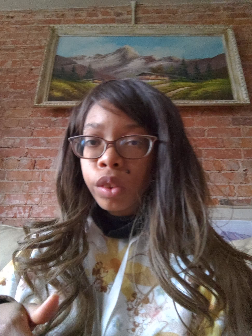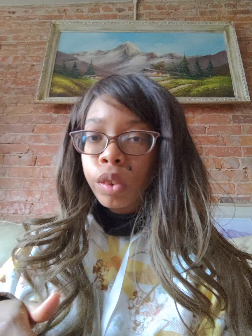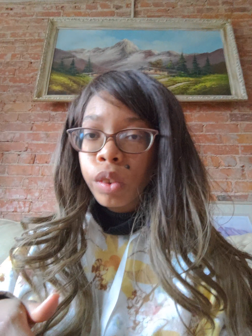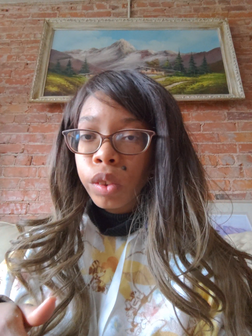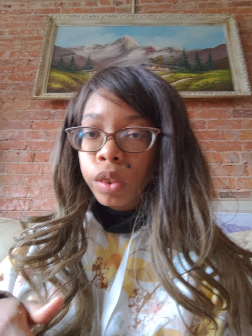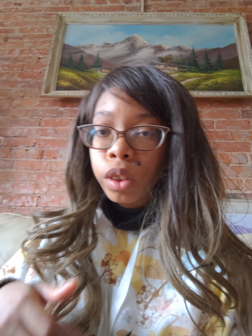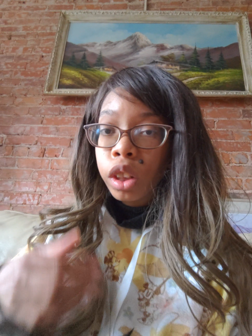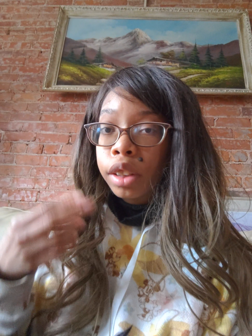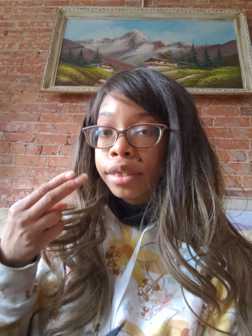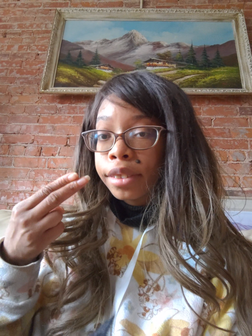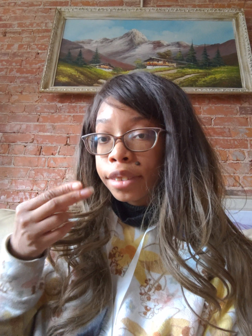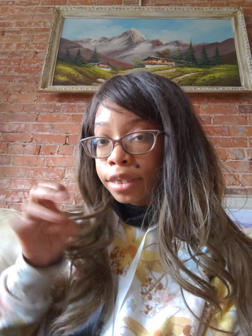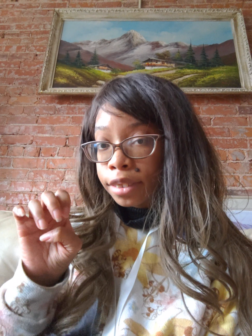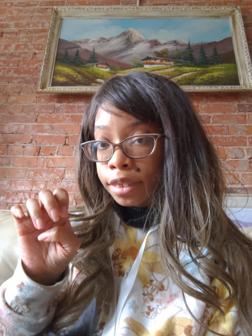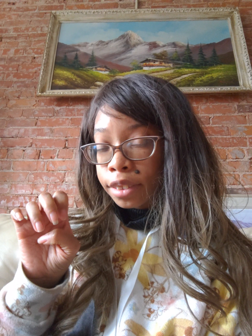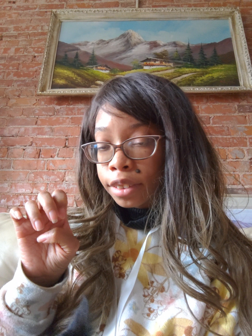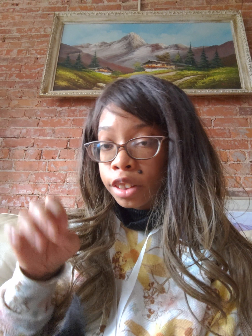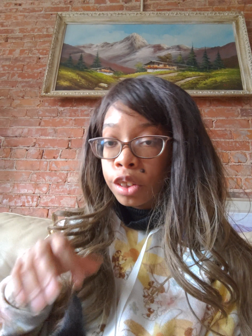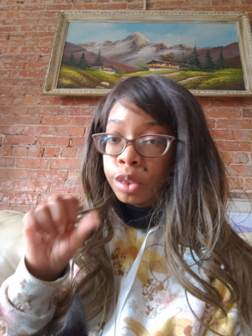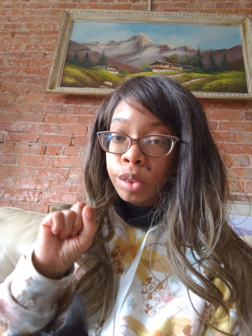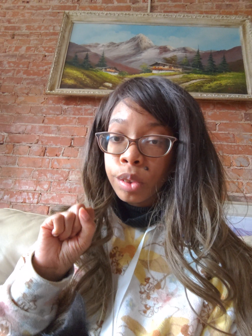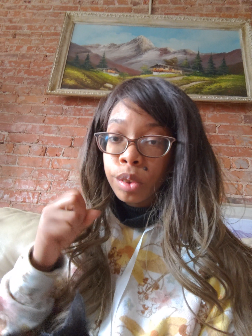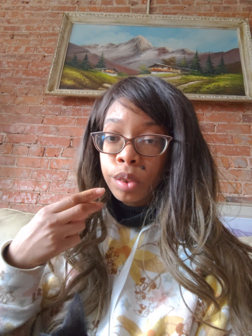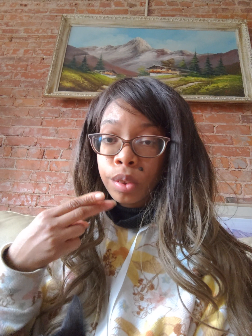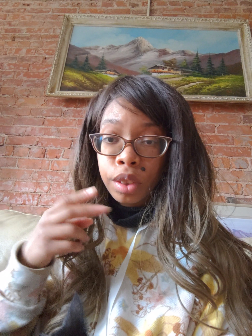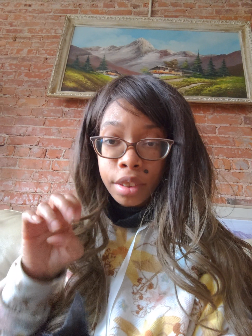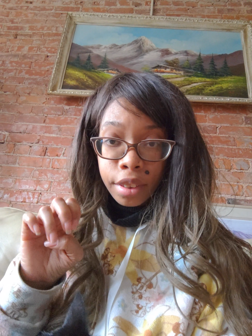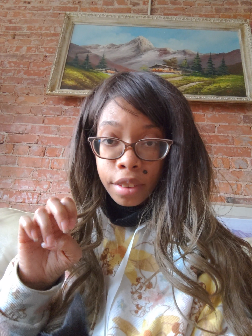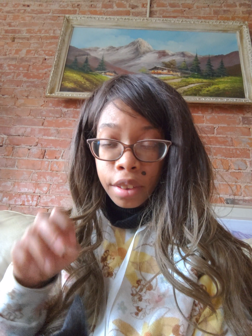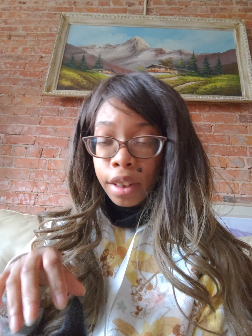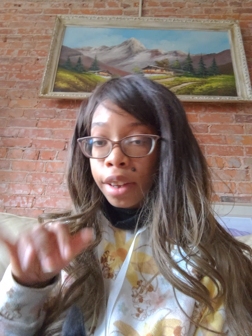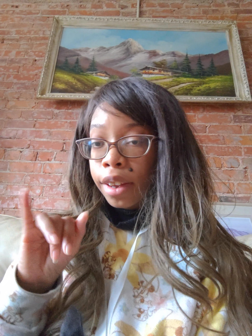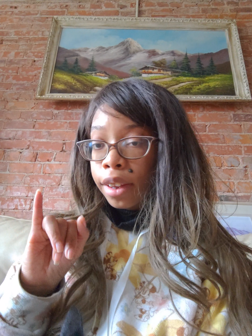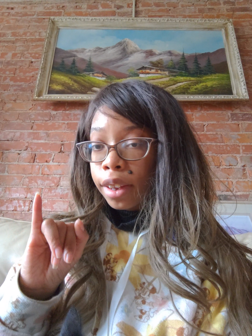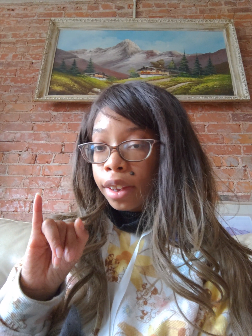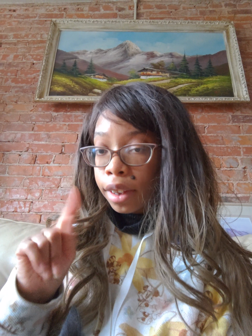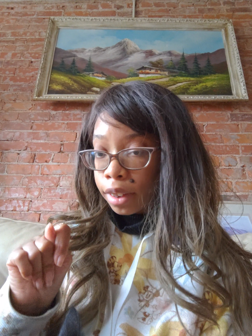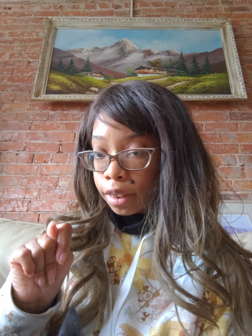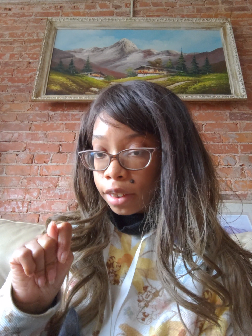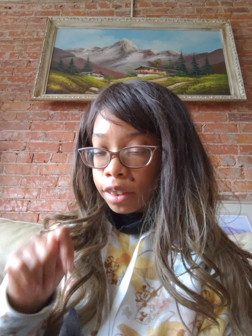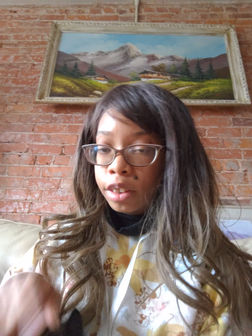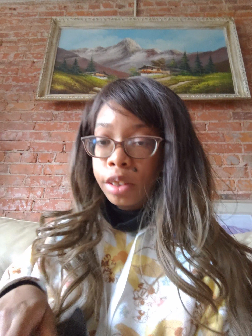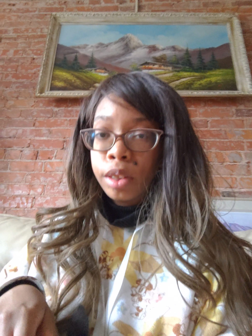he/she/it